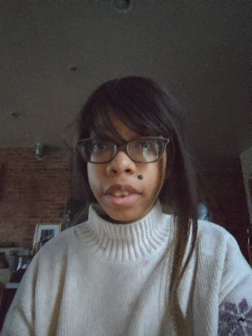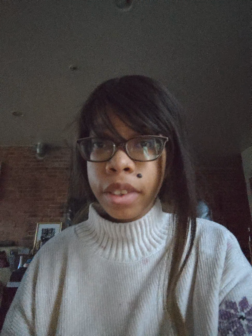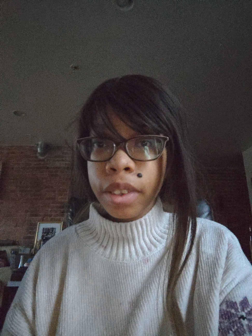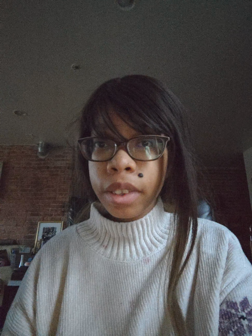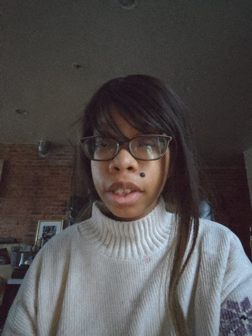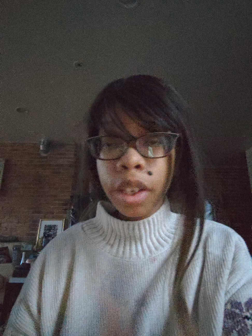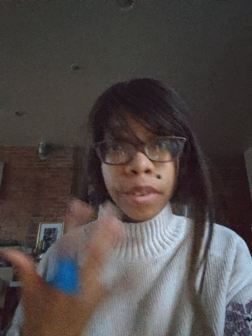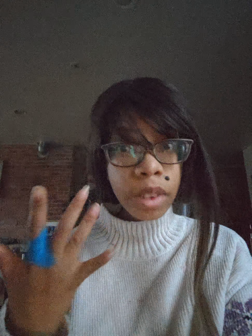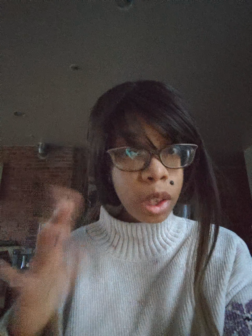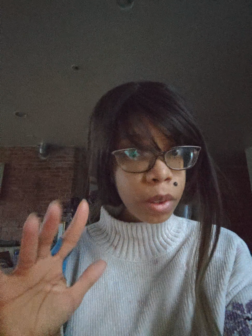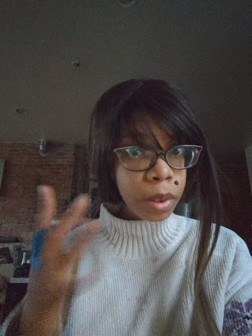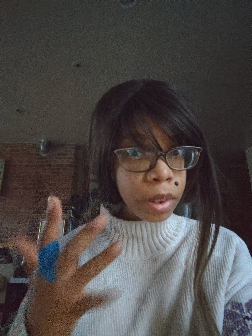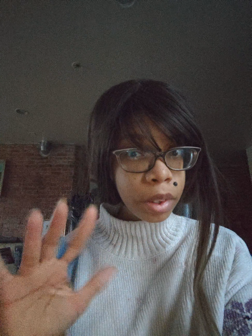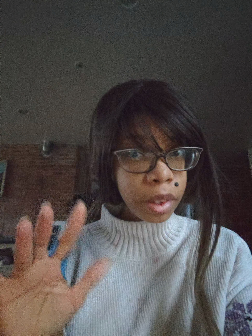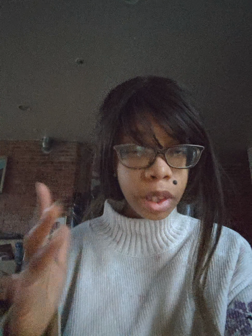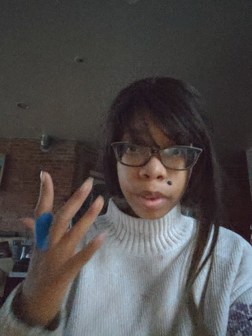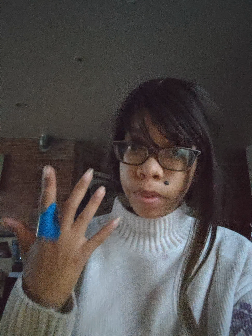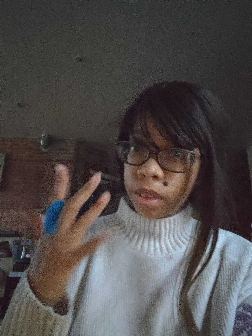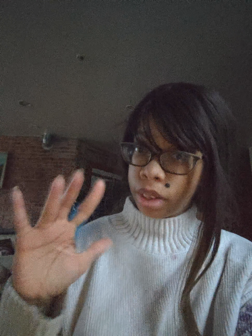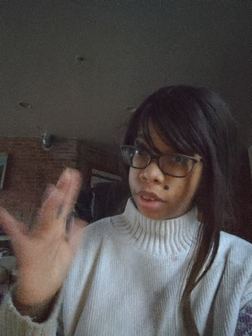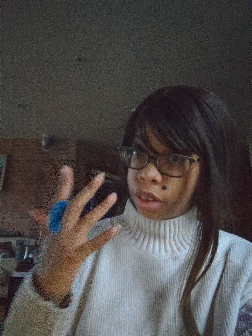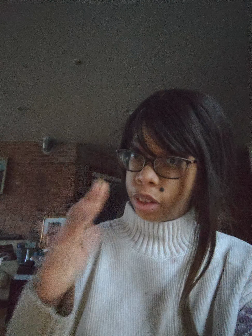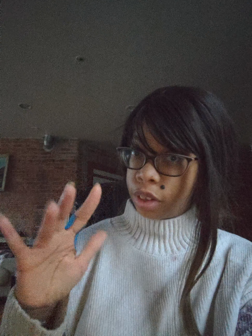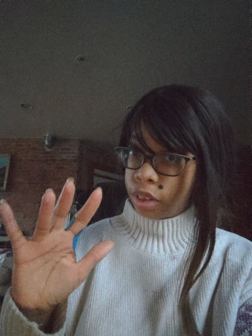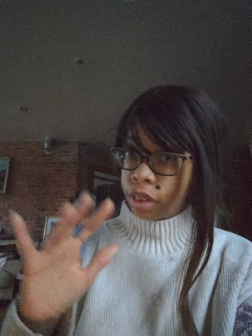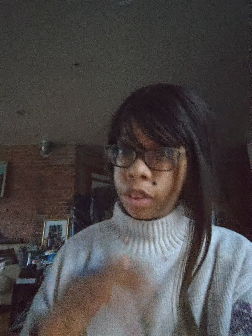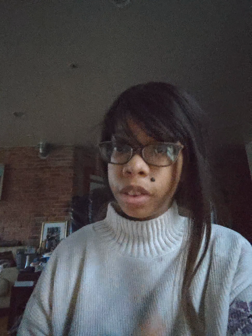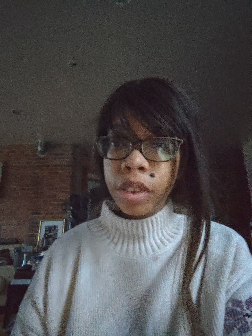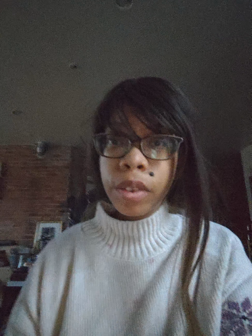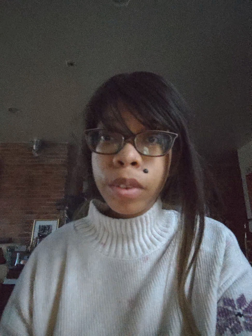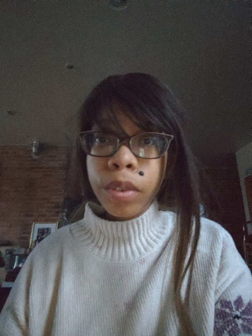finish